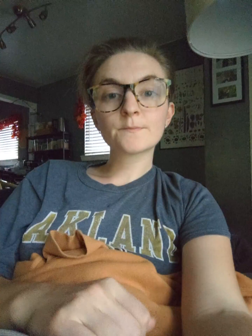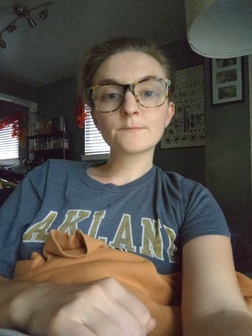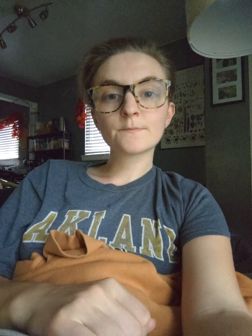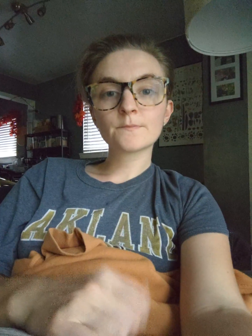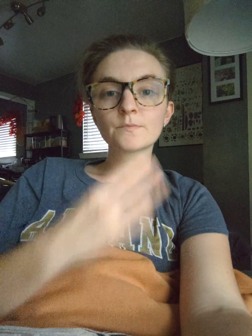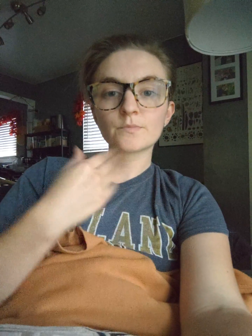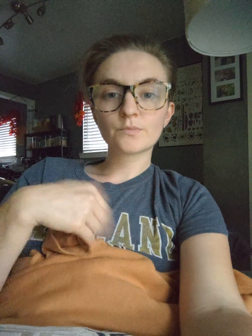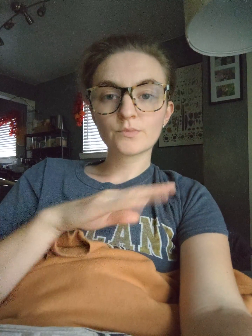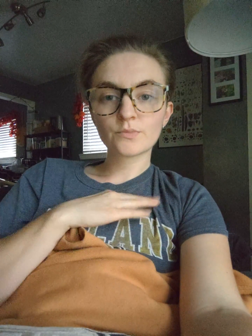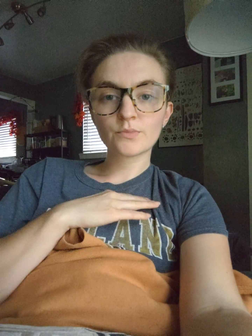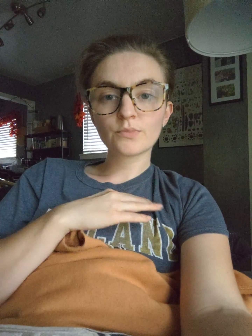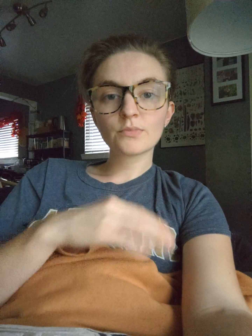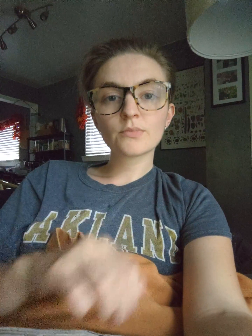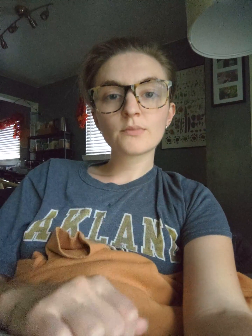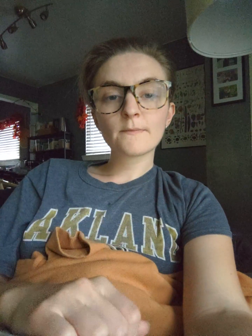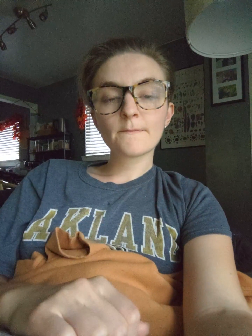scarf